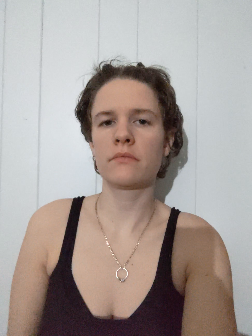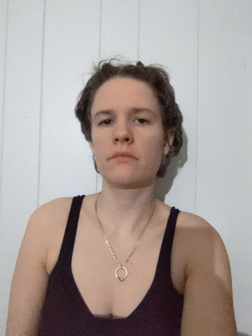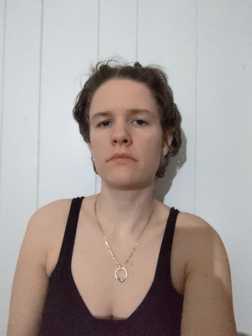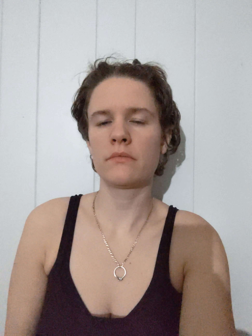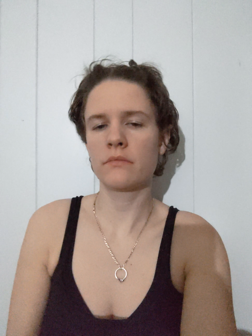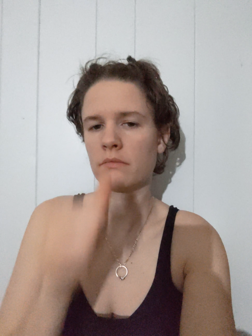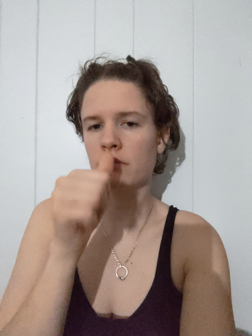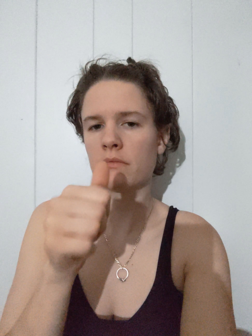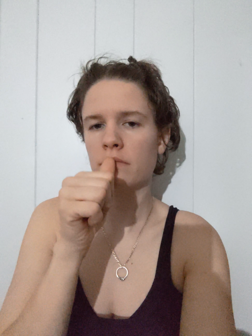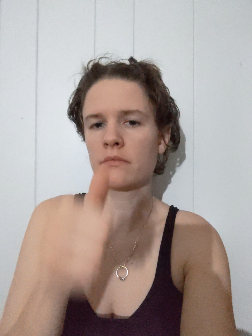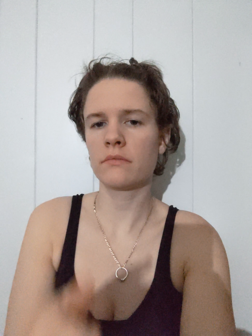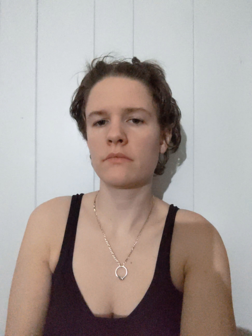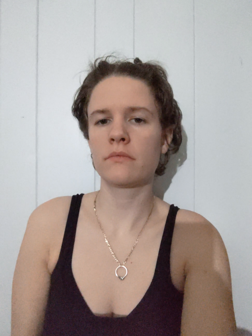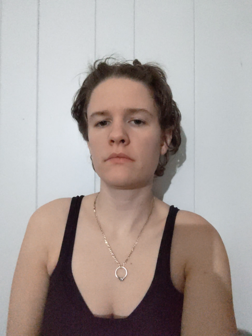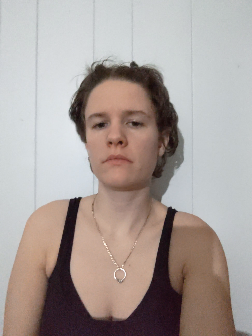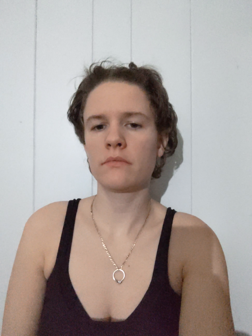nuts